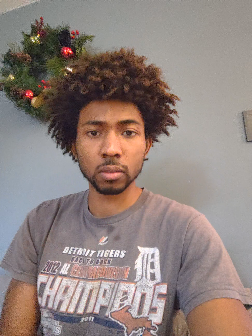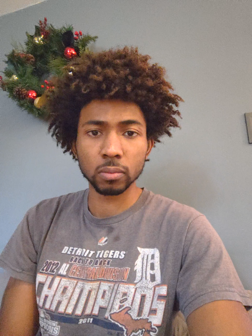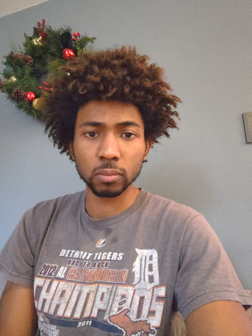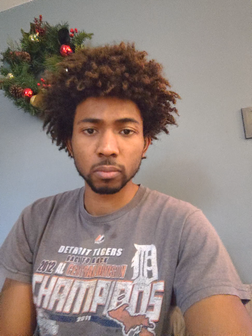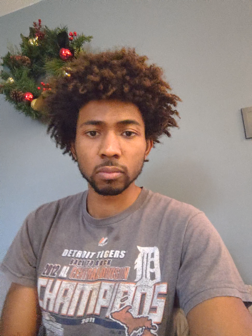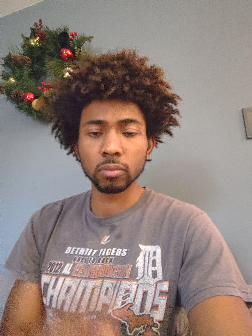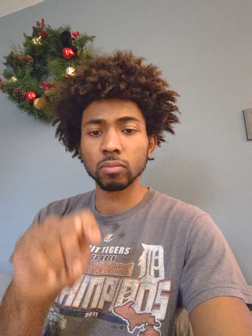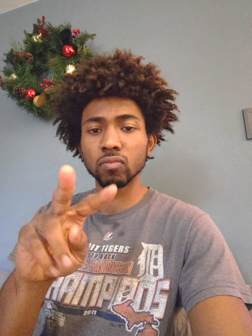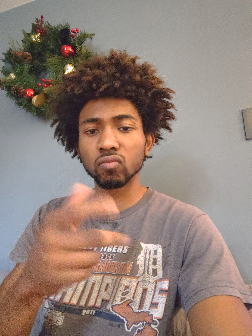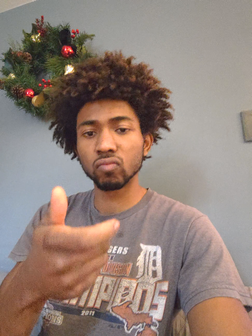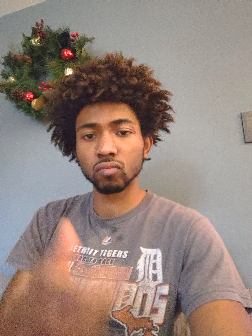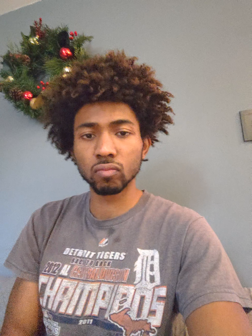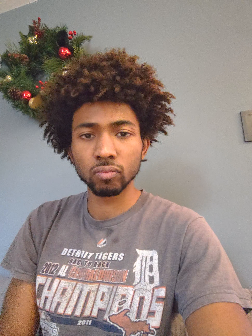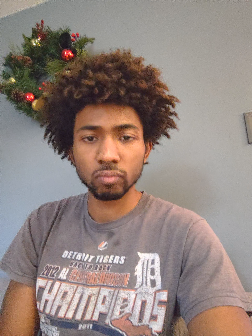TV